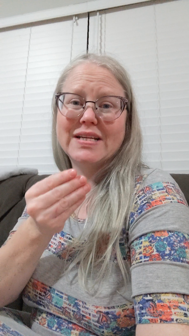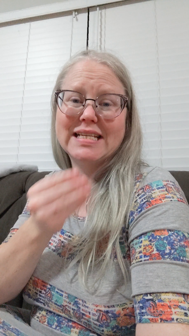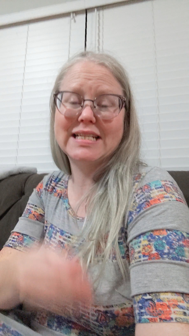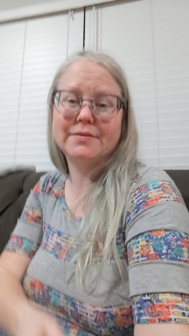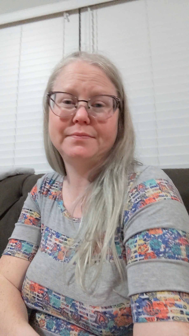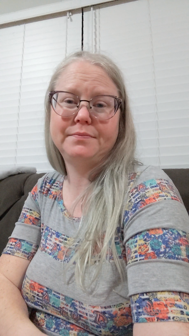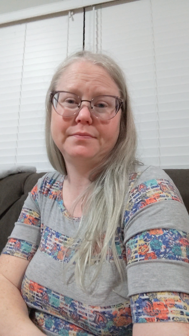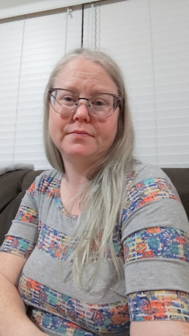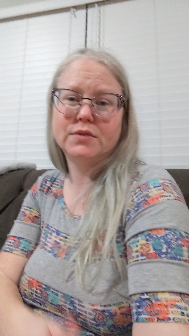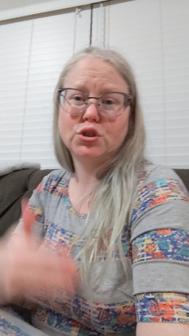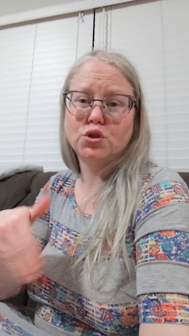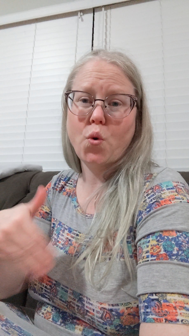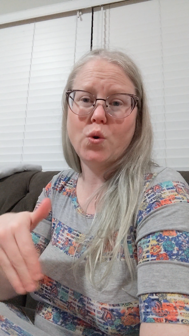shorts